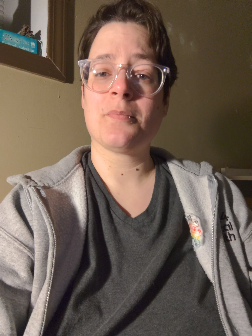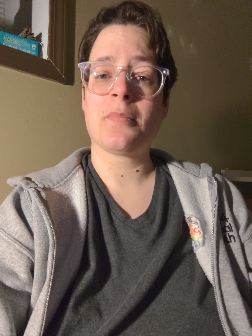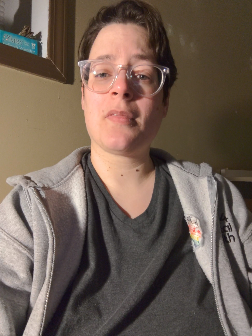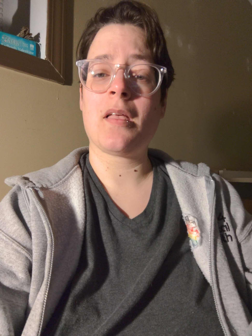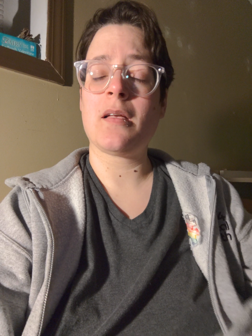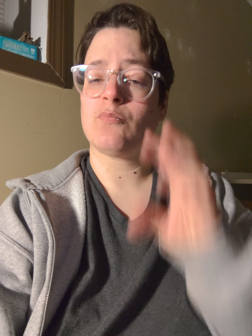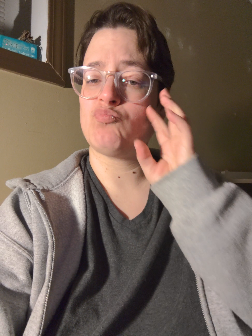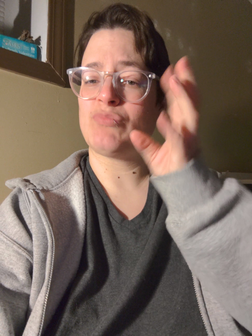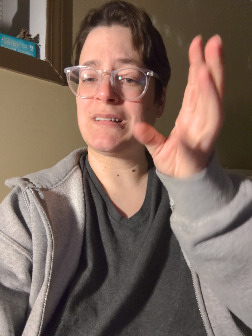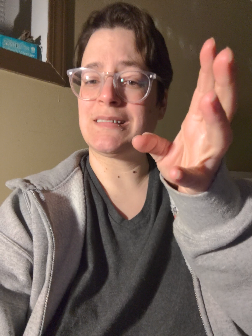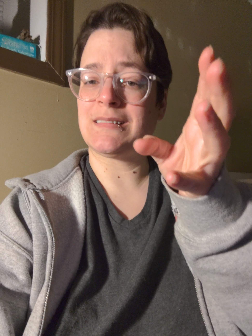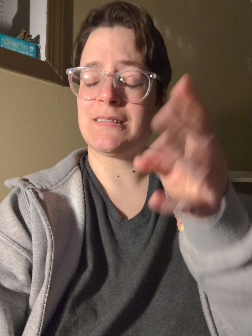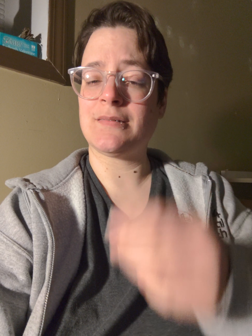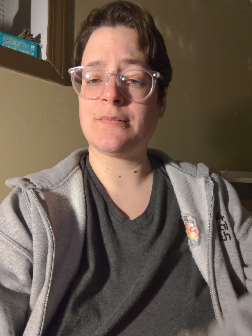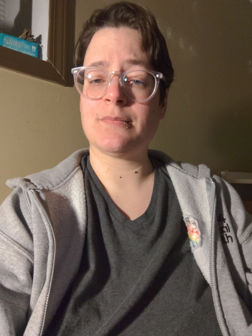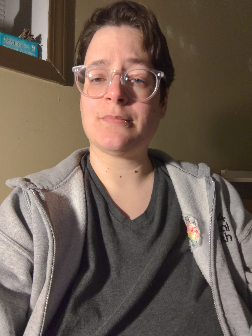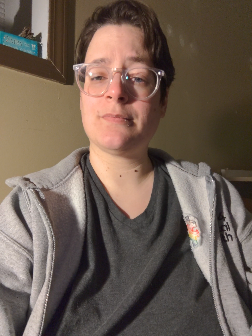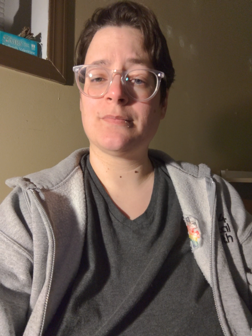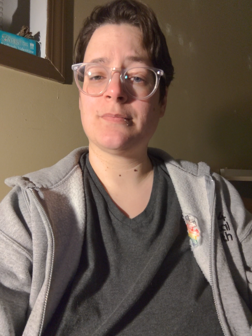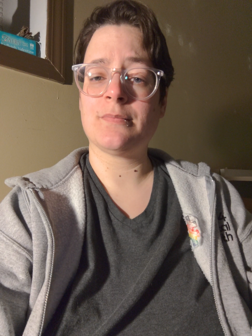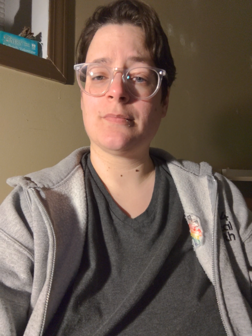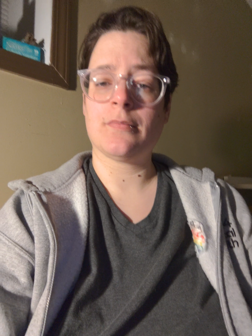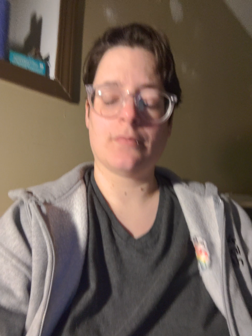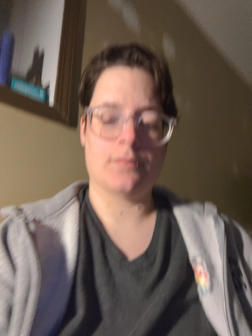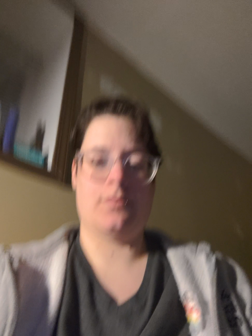pretend